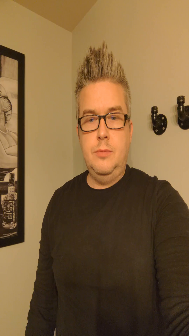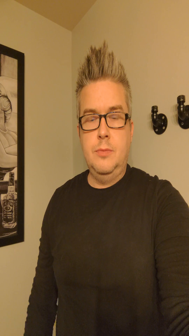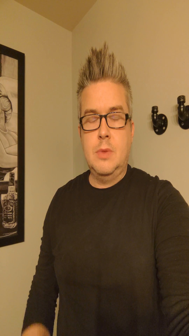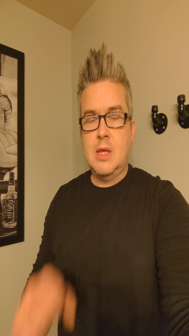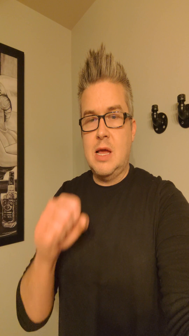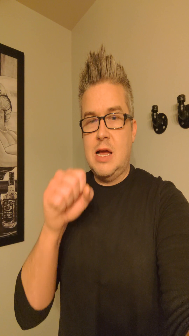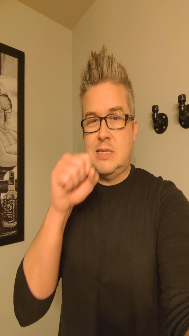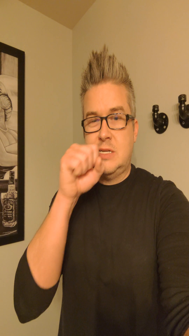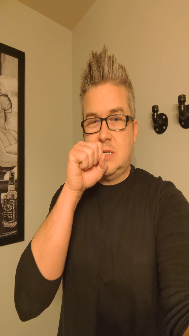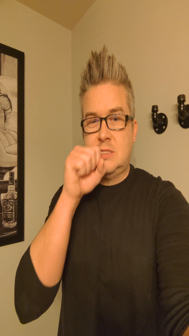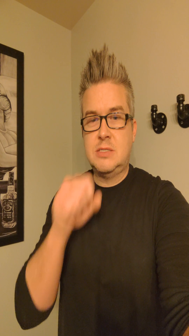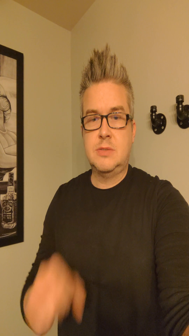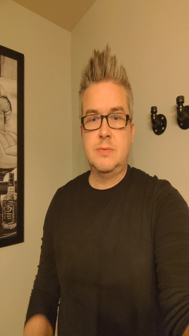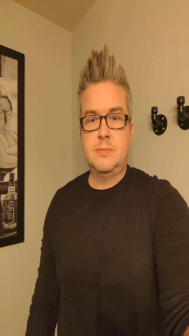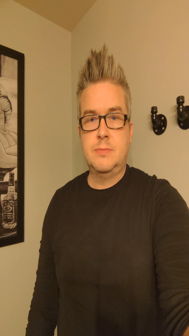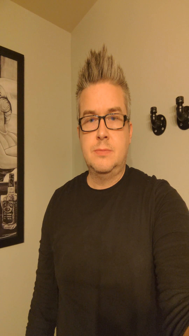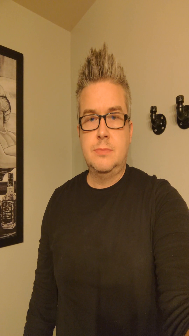carrot